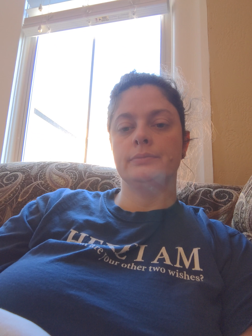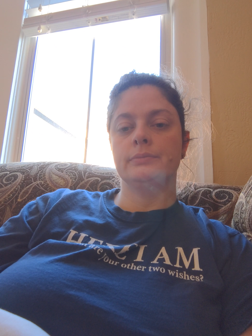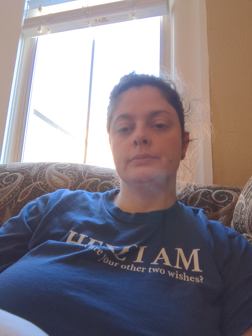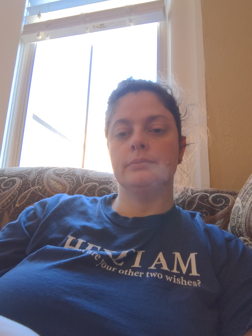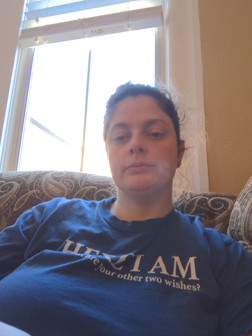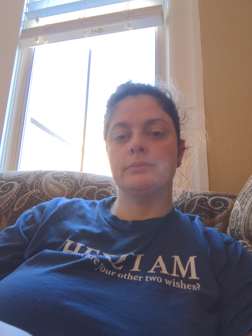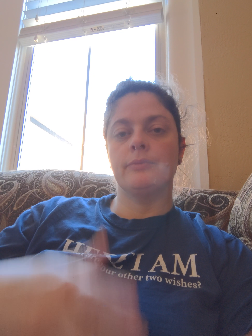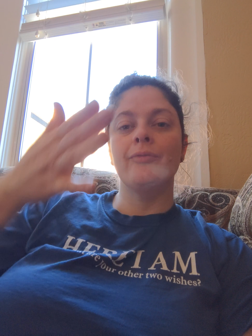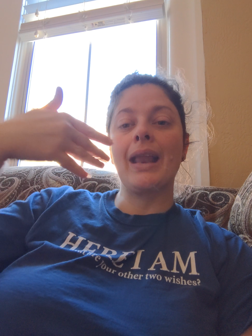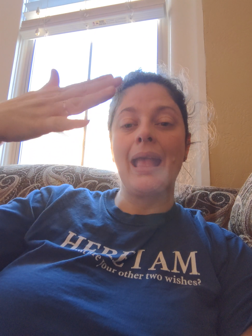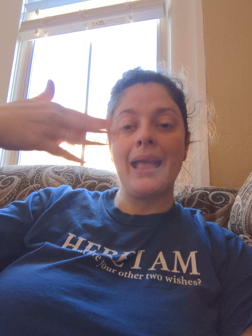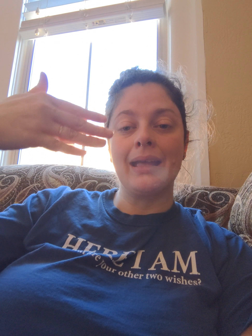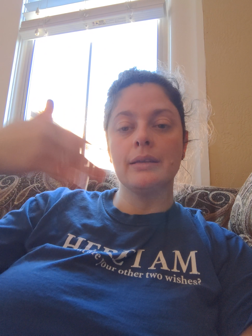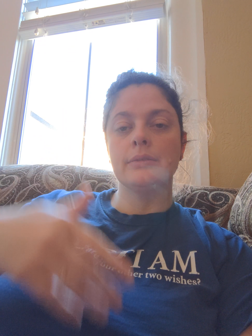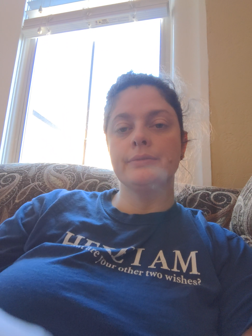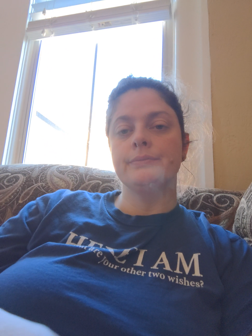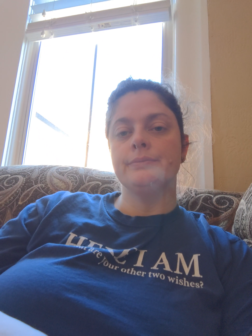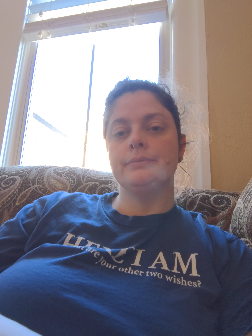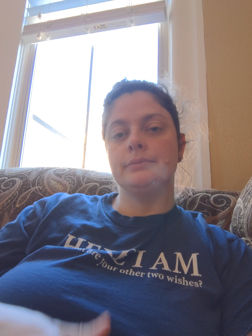flag